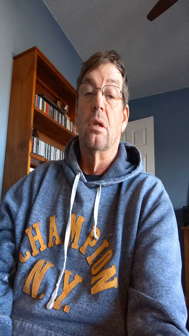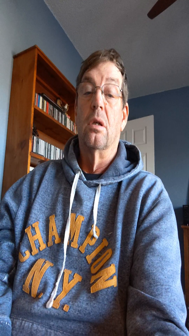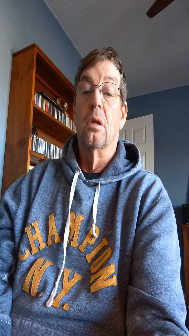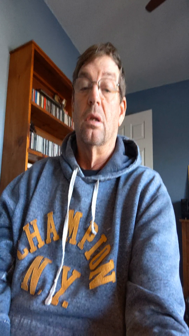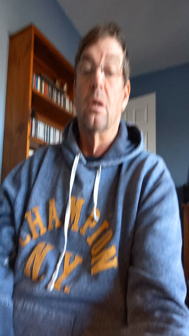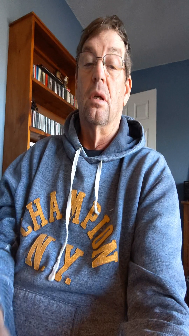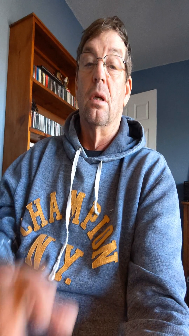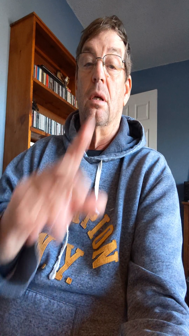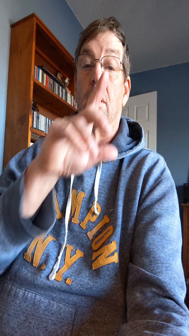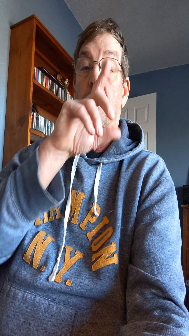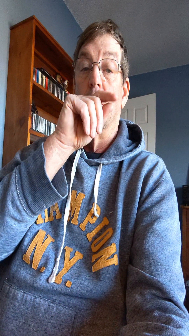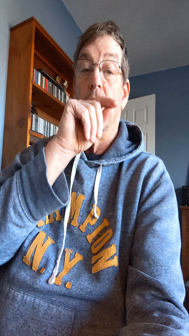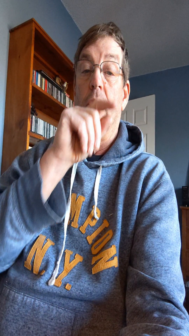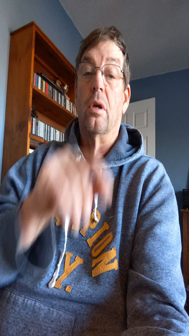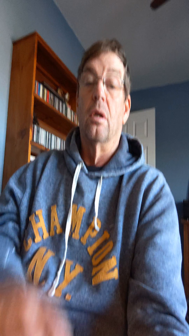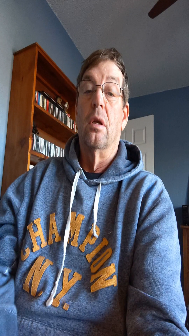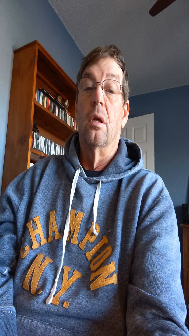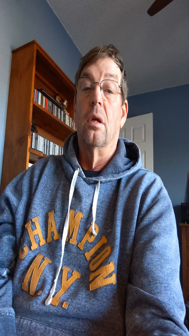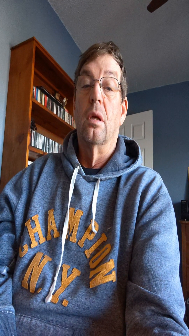bird